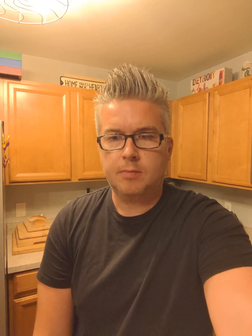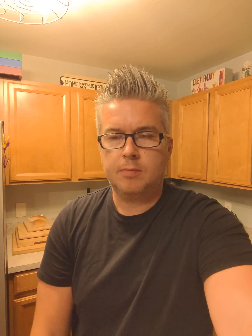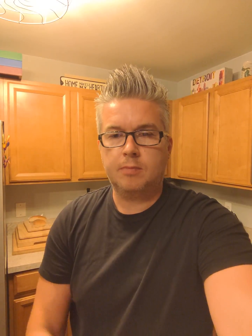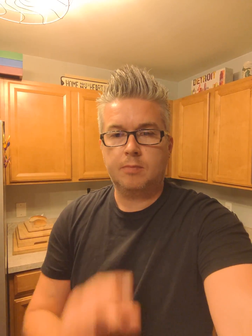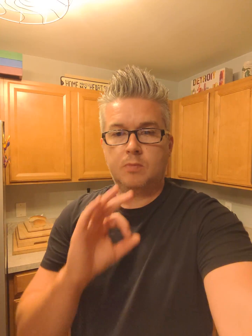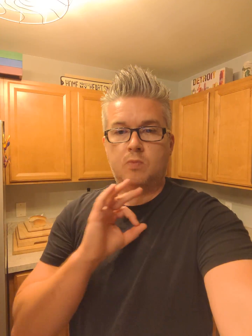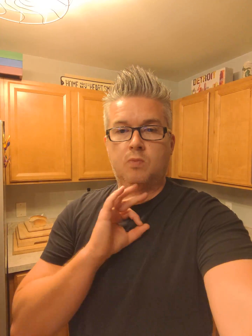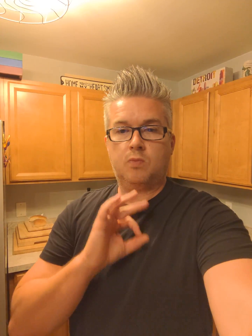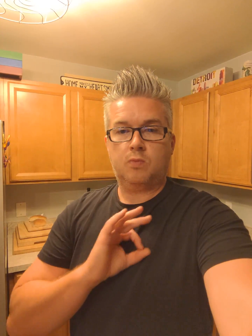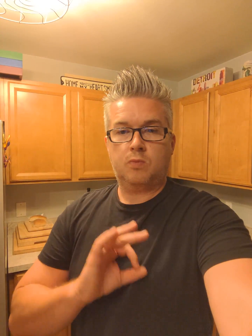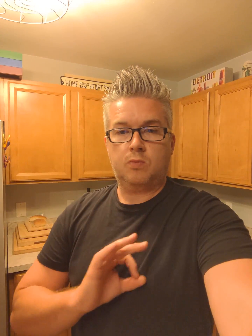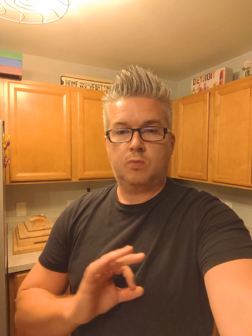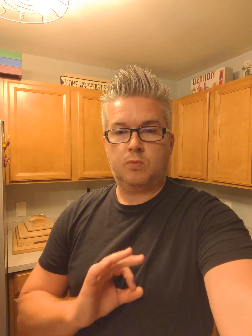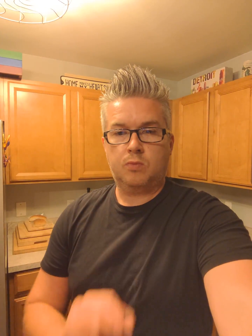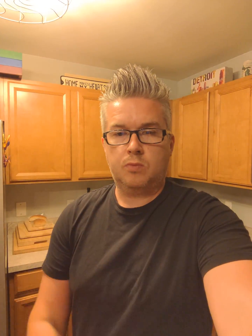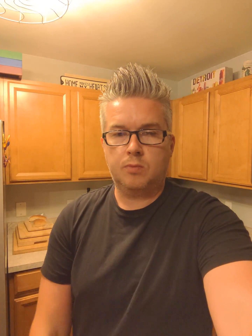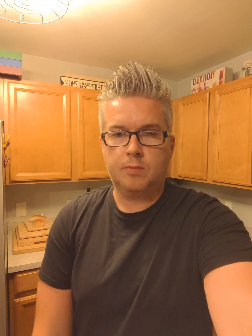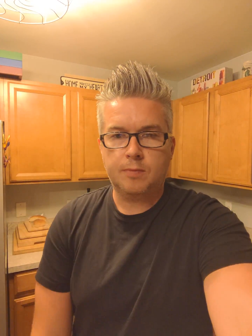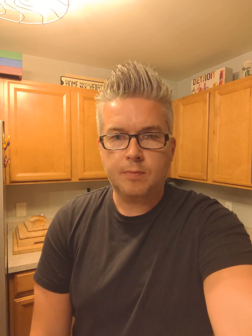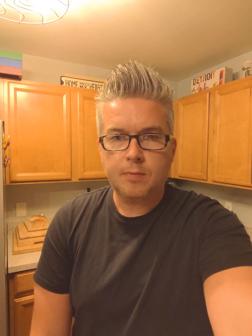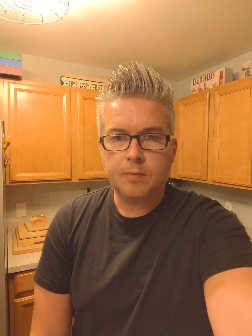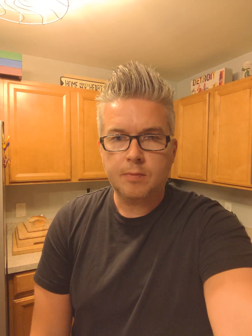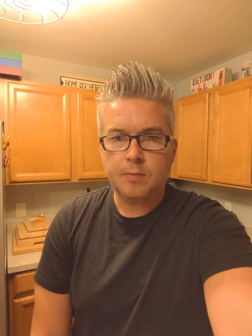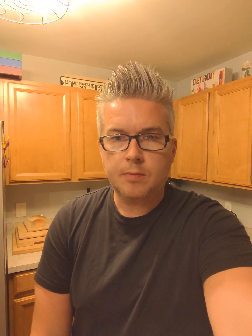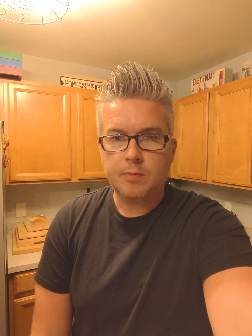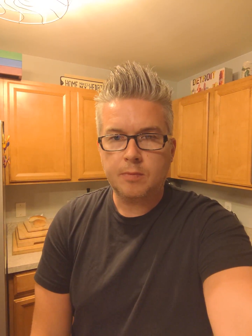button